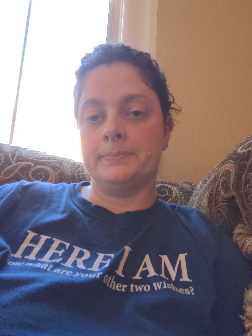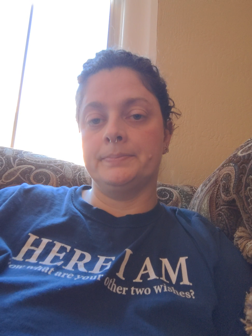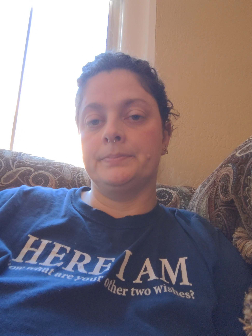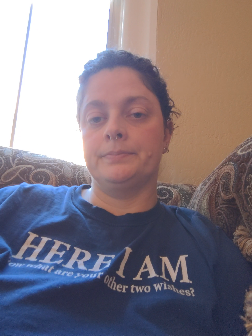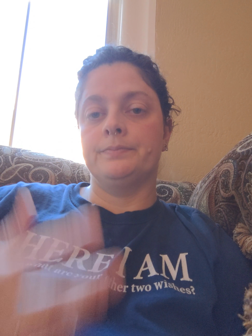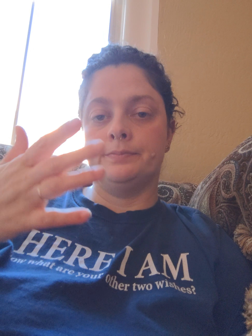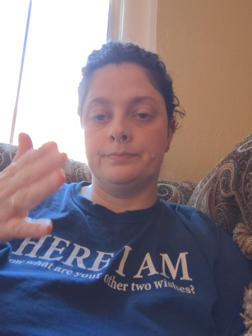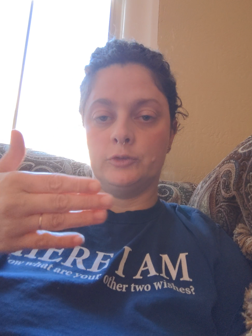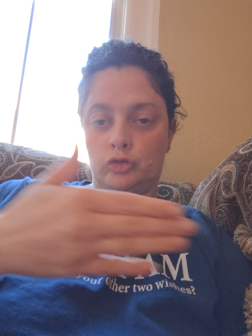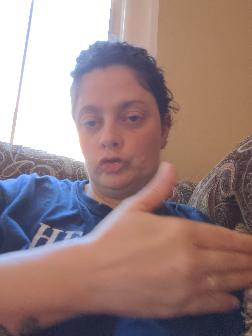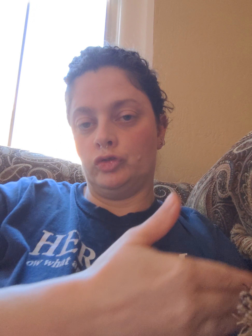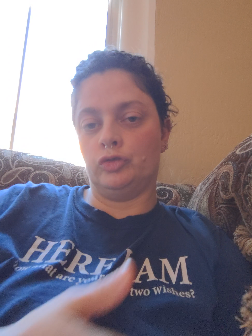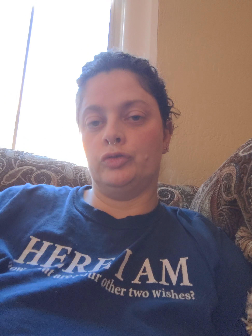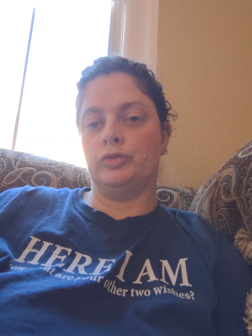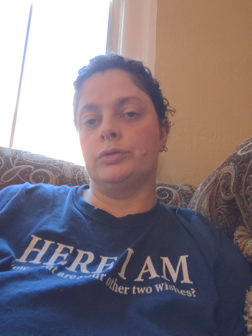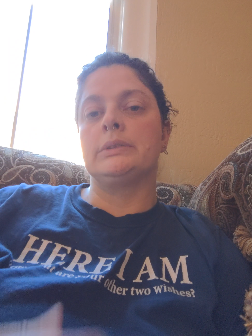fish